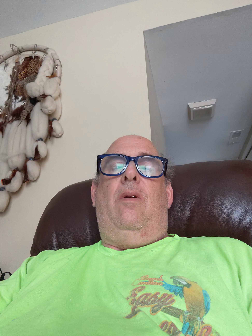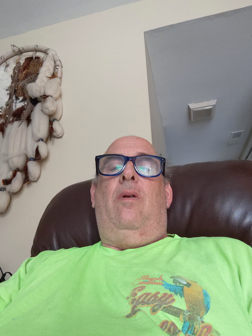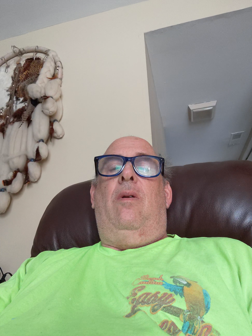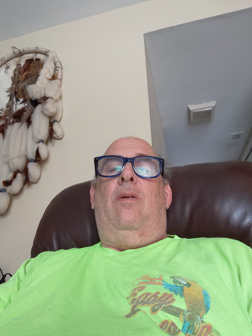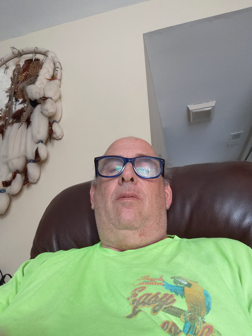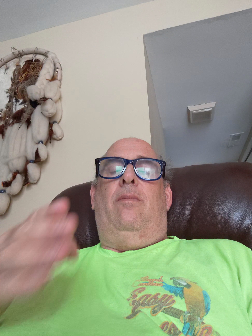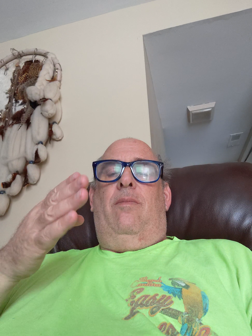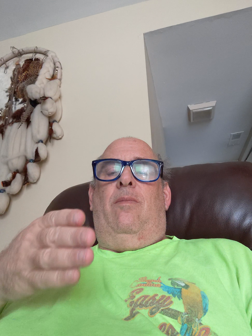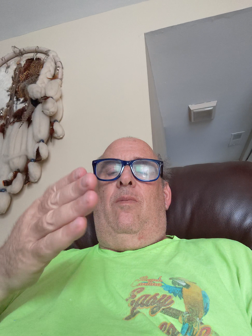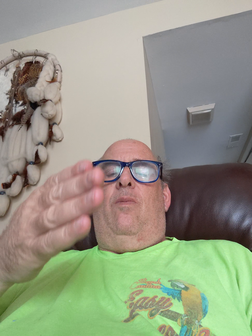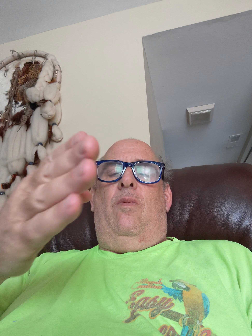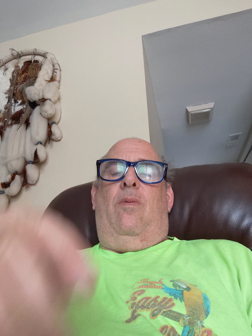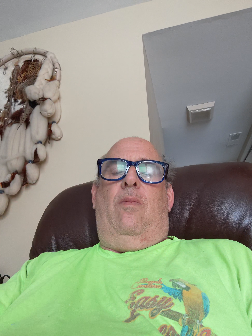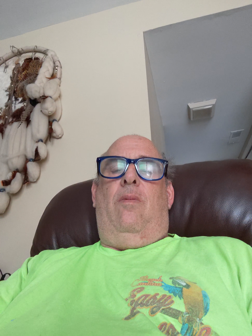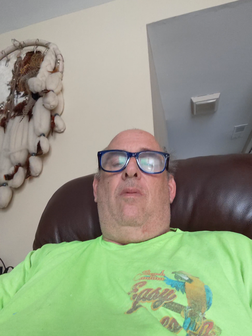boat